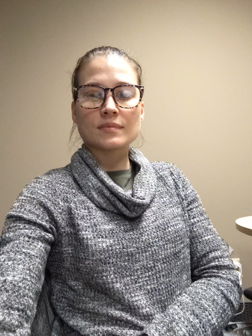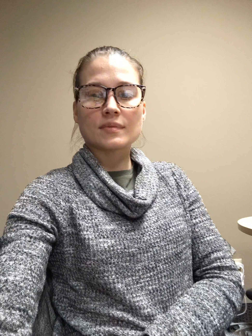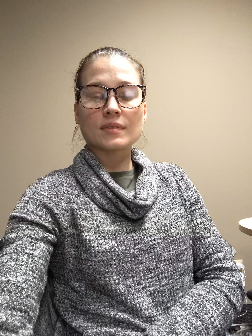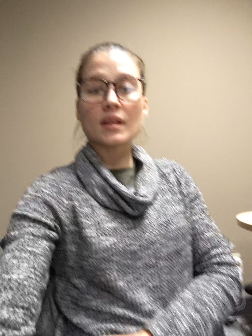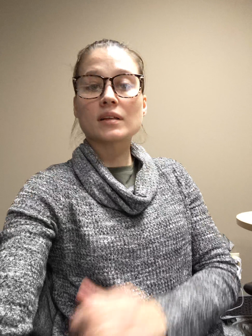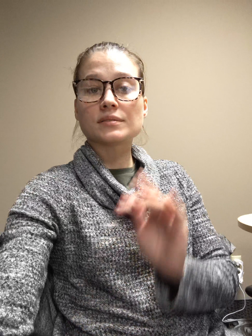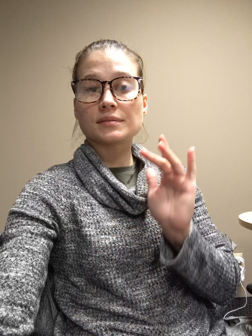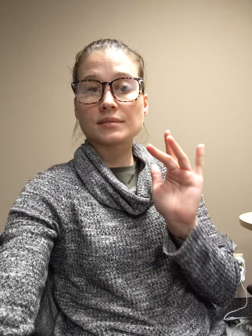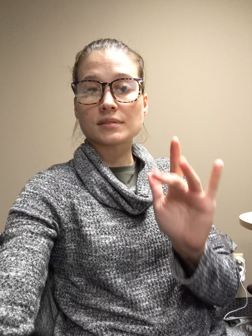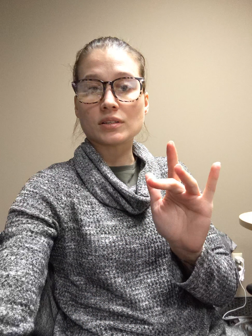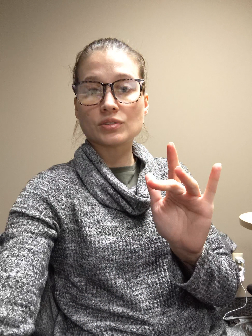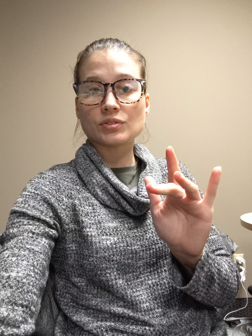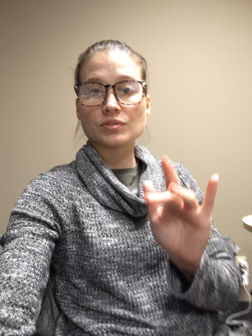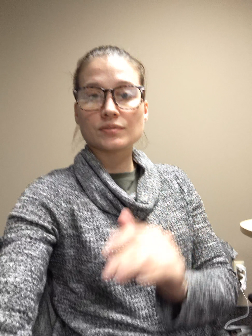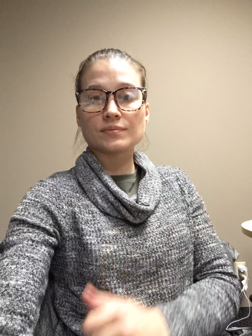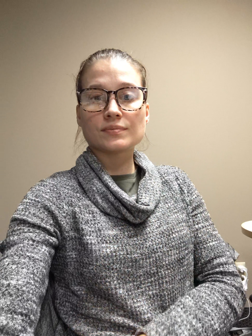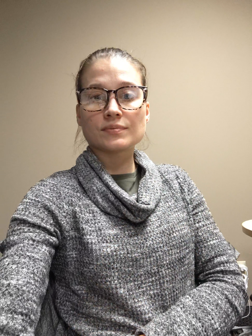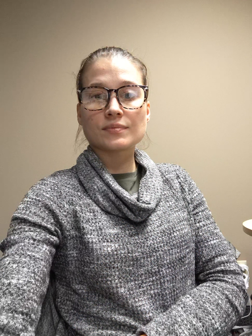touch